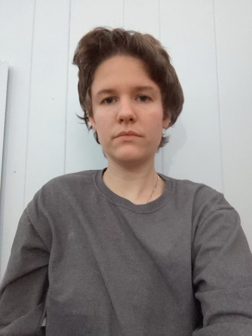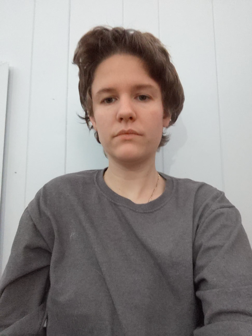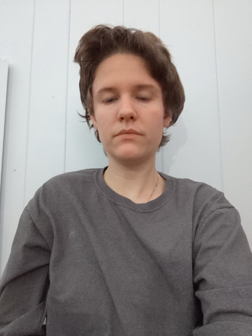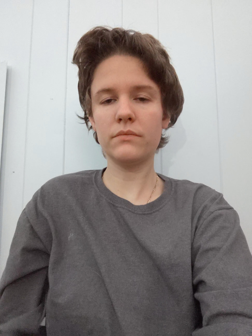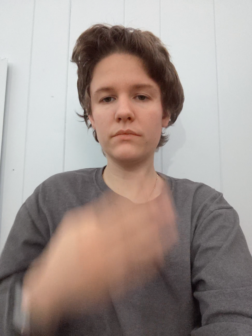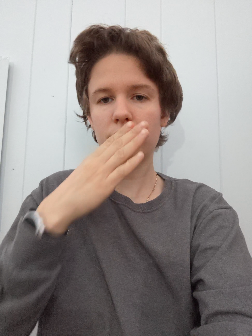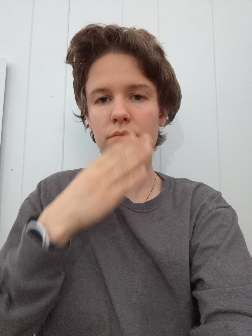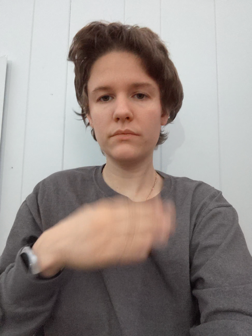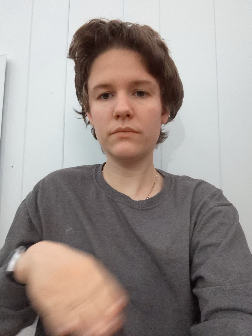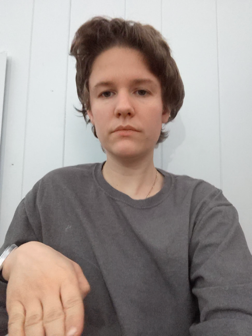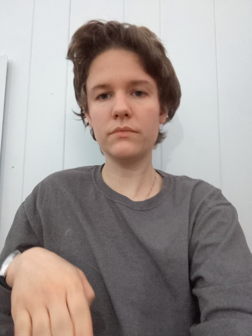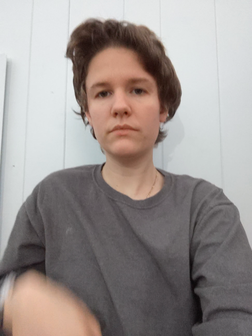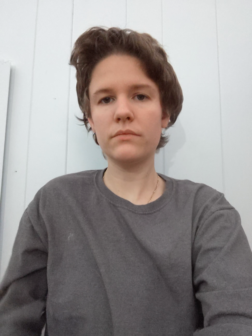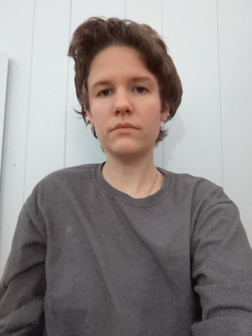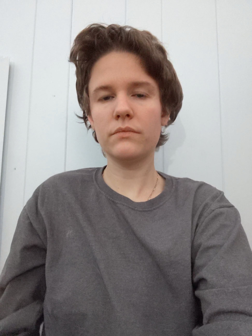quiet